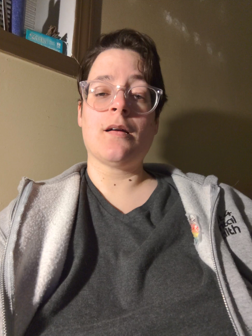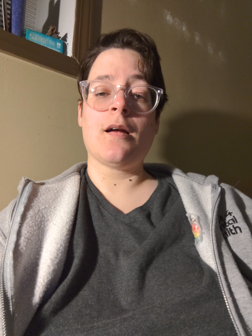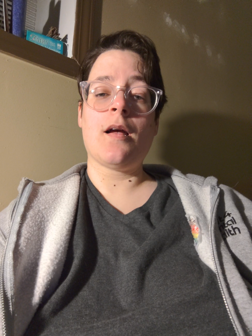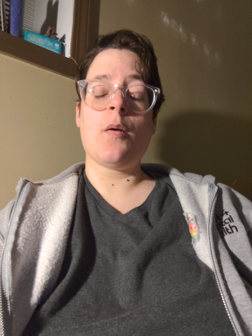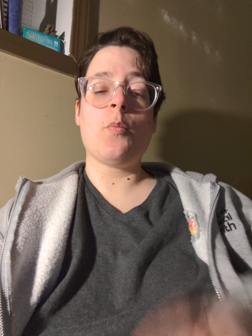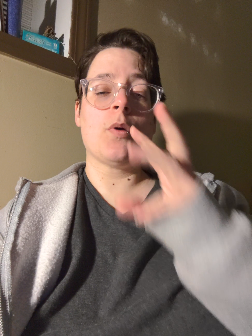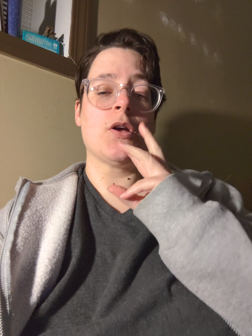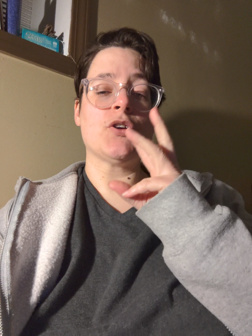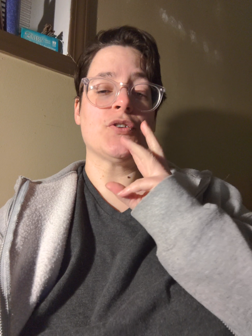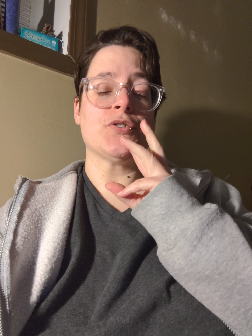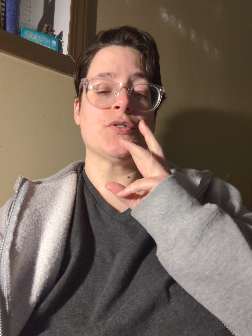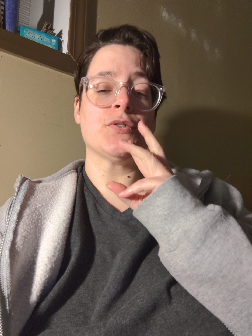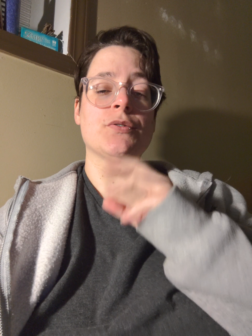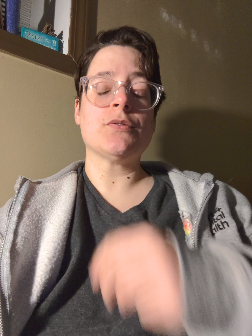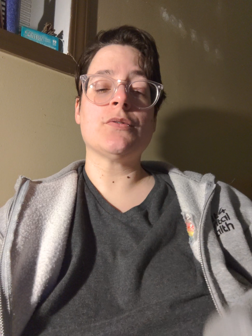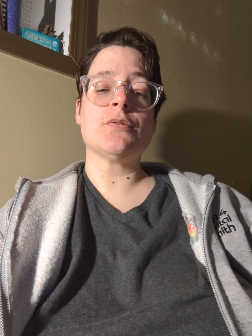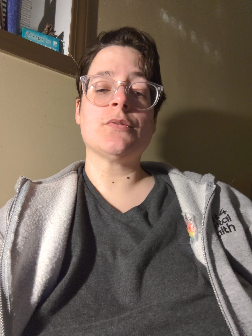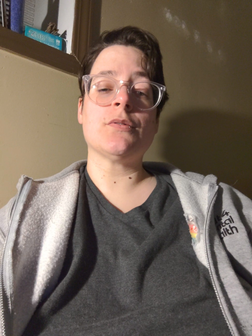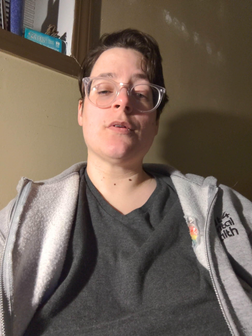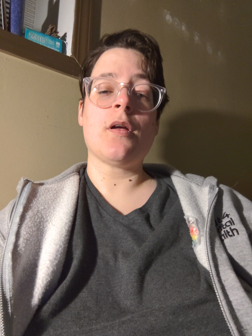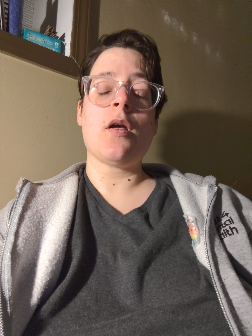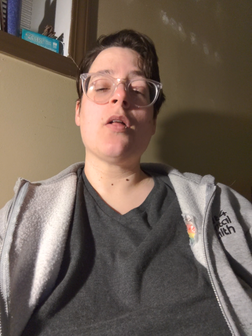water